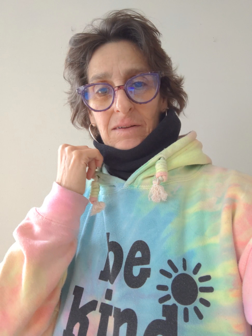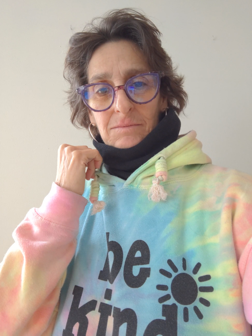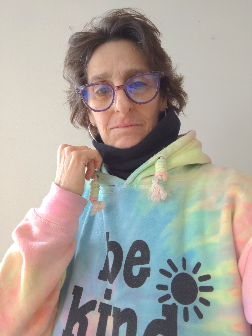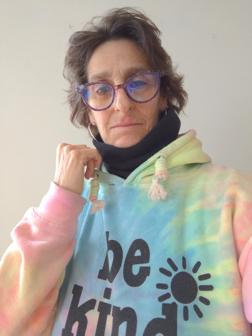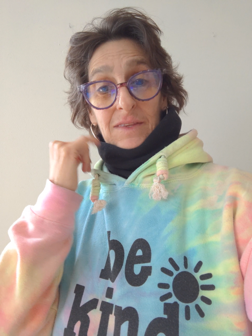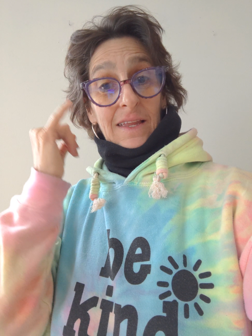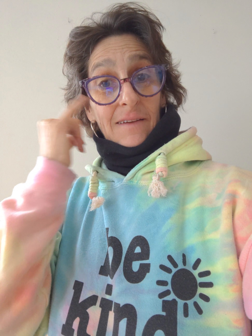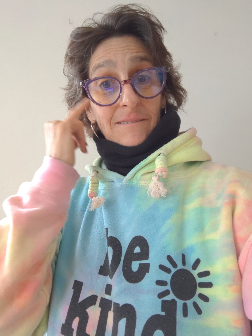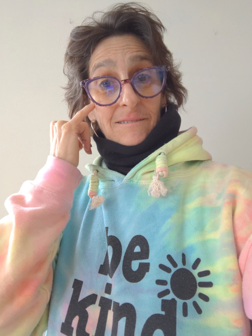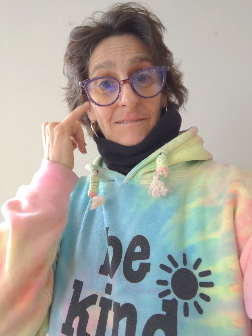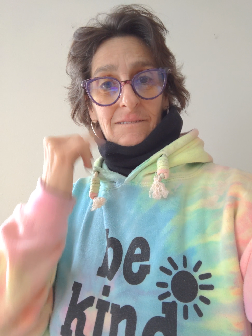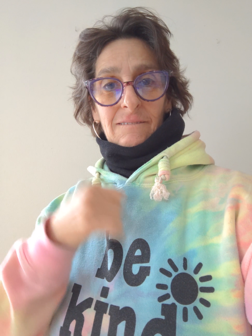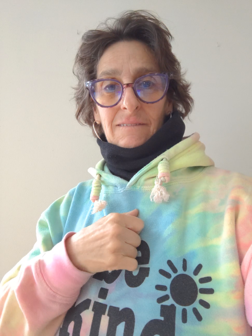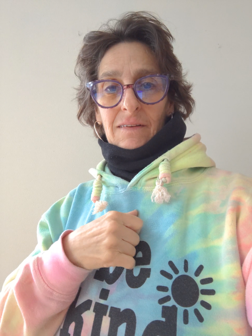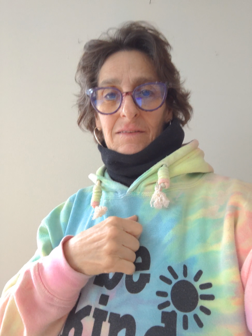if